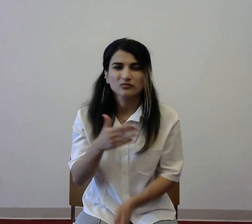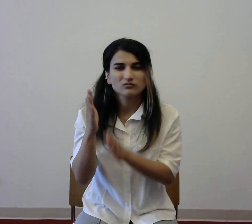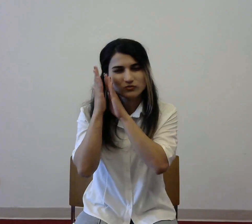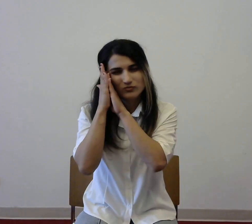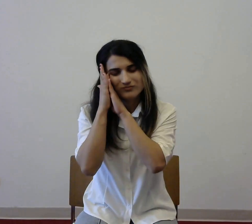yatmaq